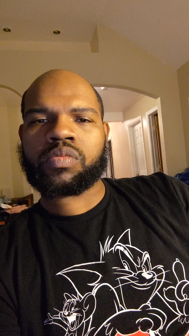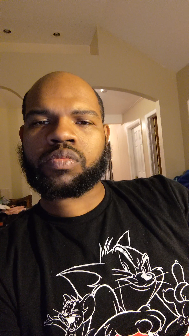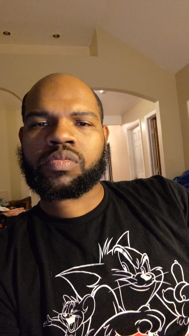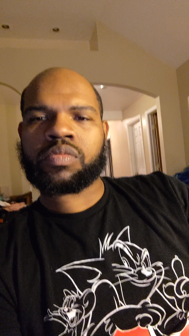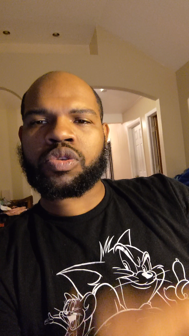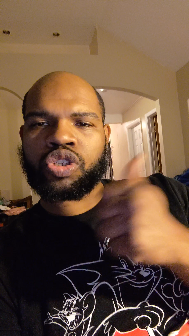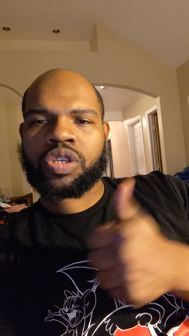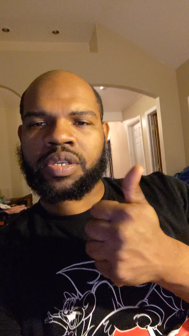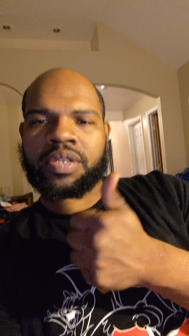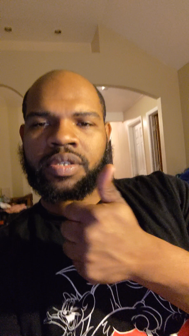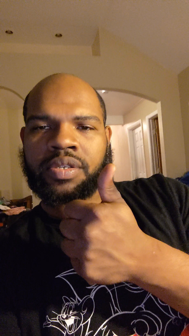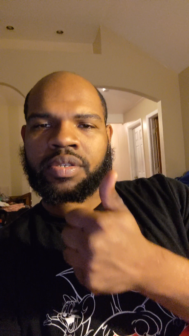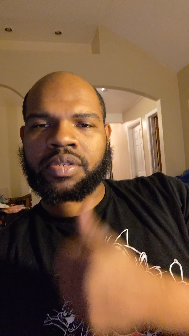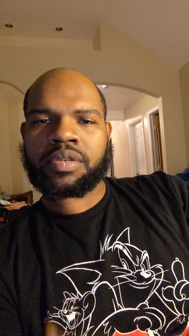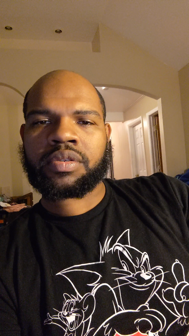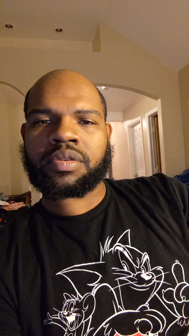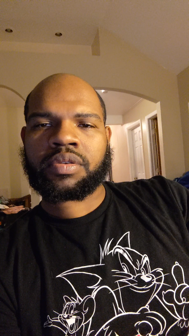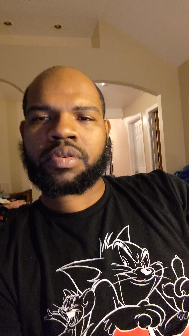chase